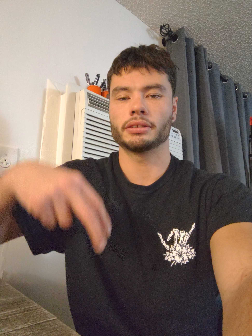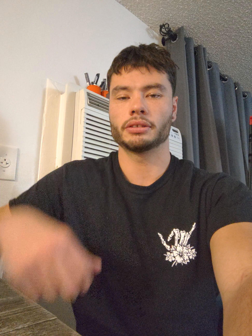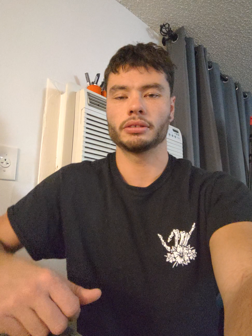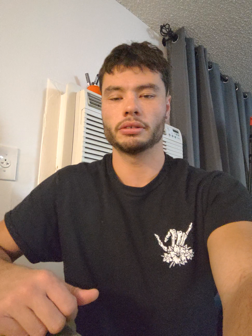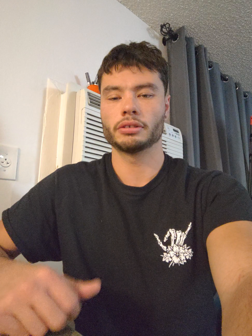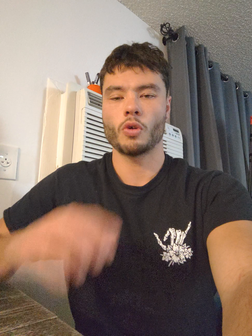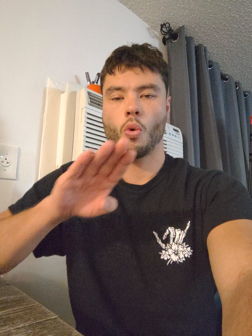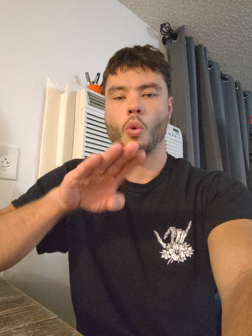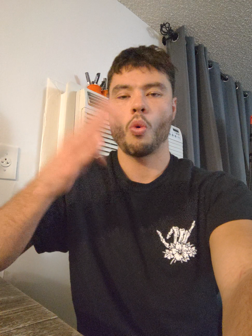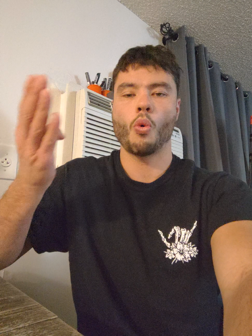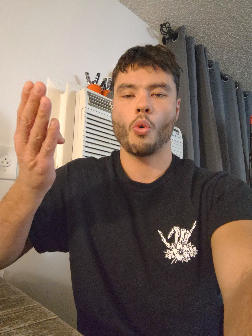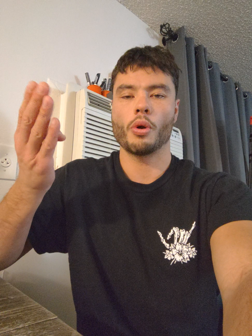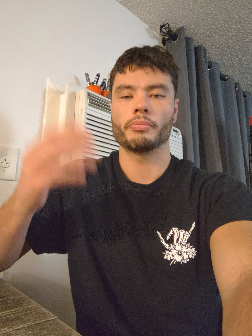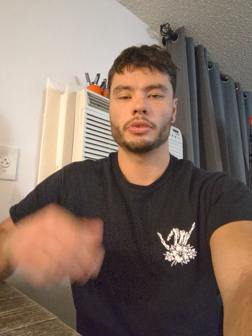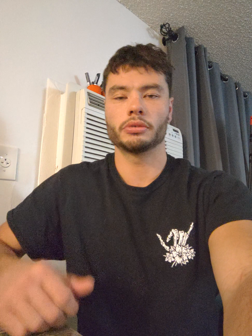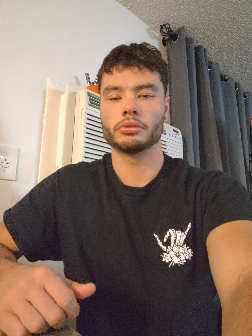open